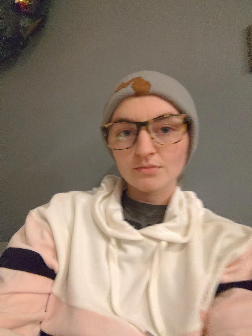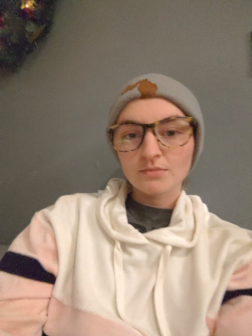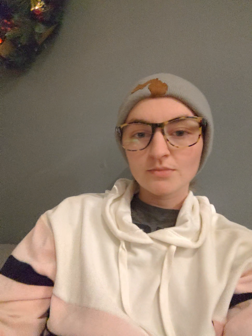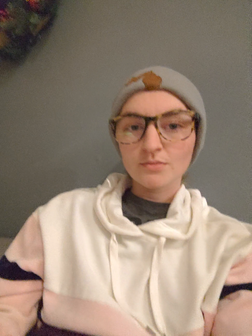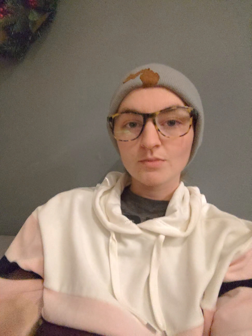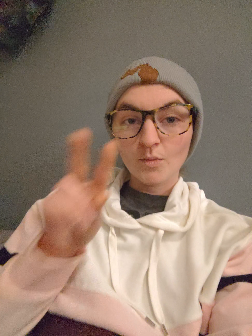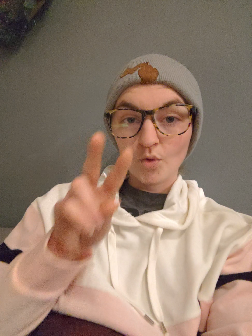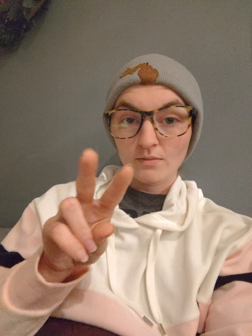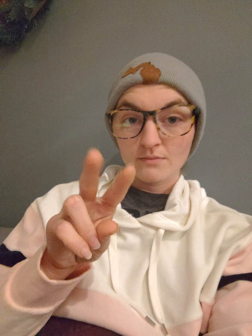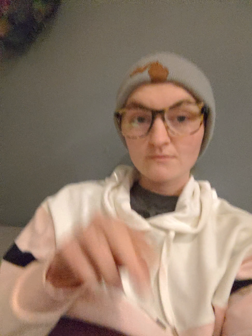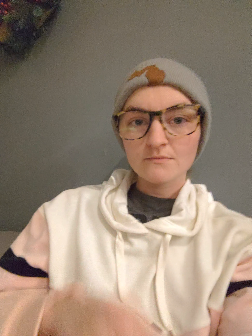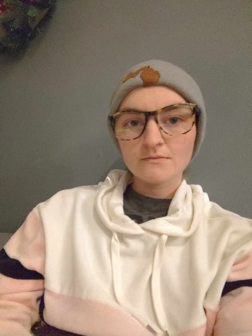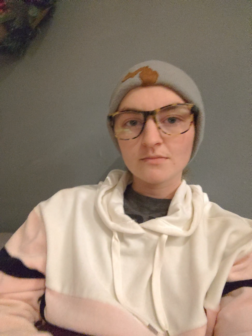look